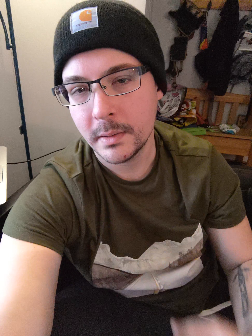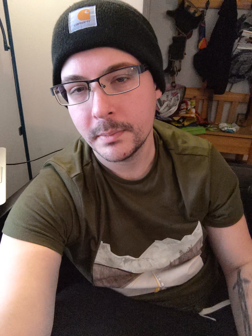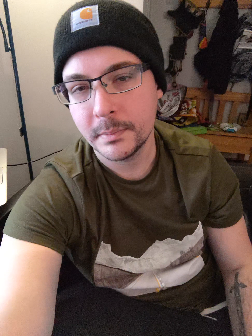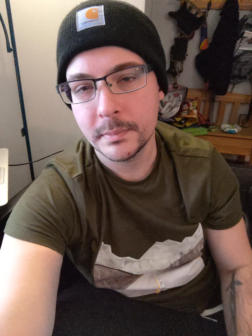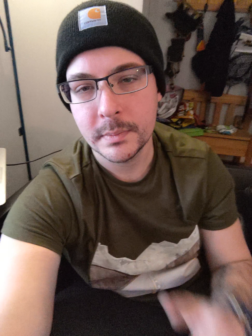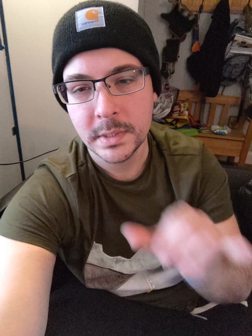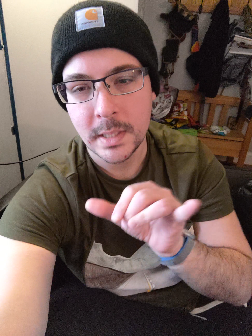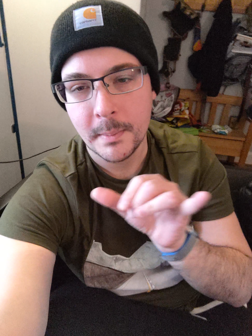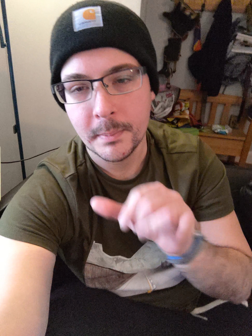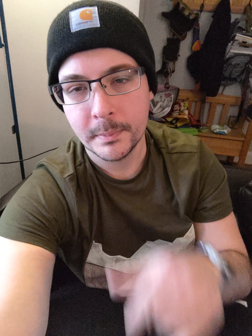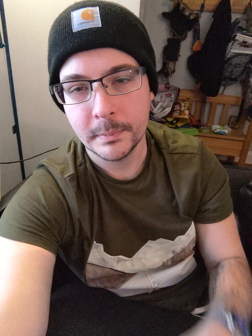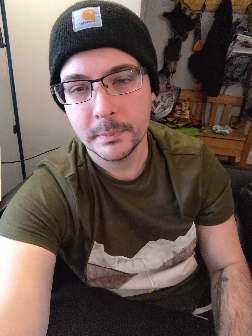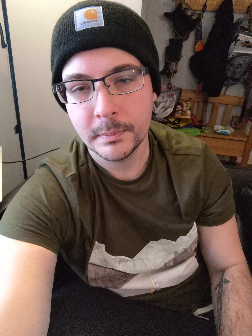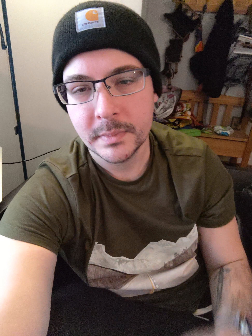same